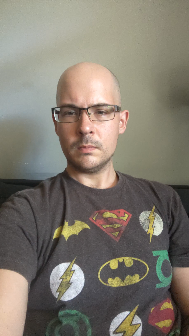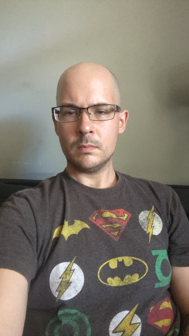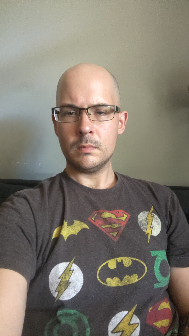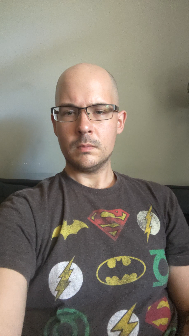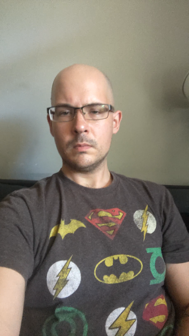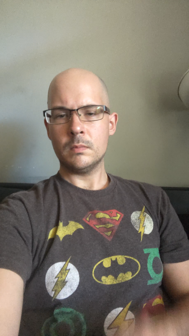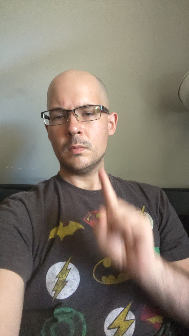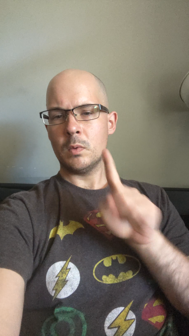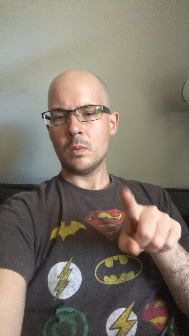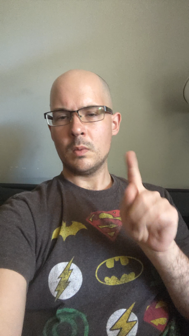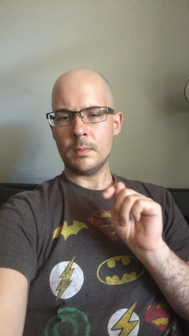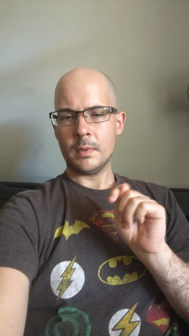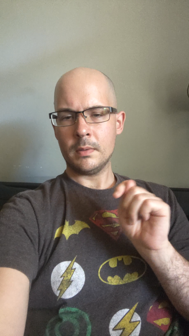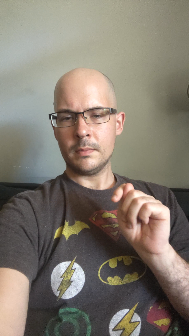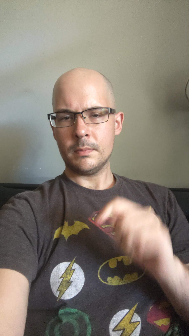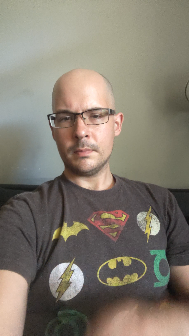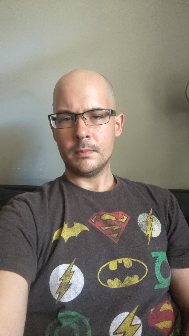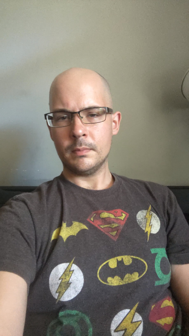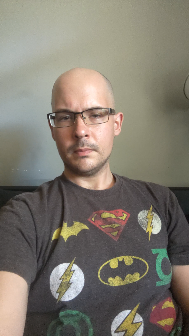go potty